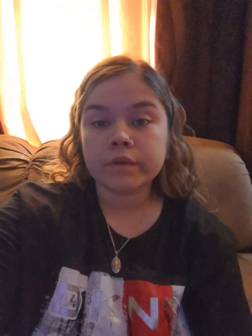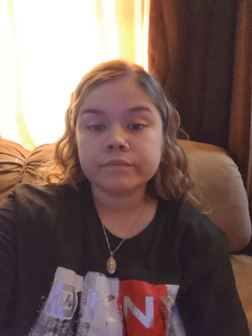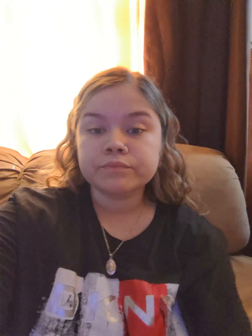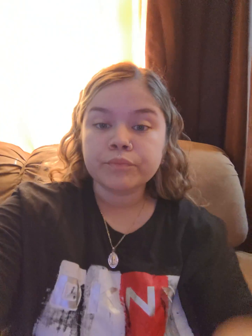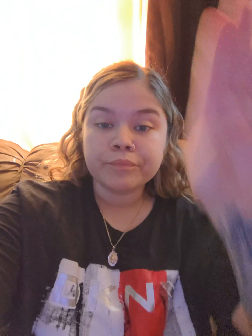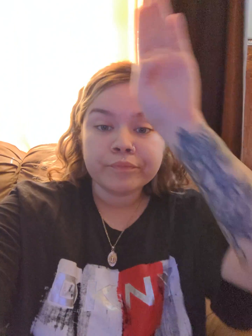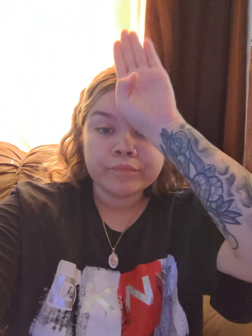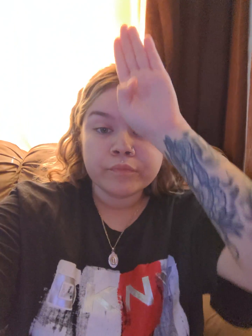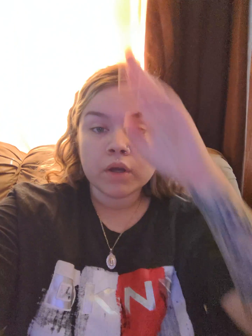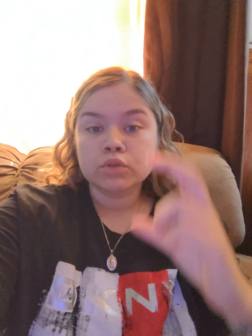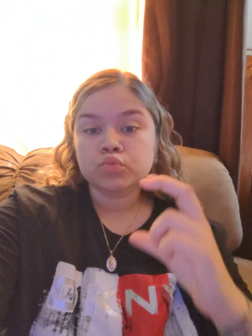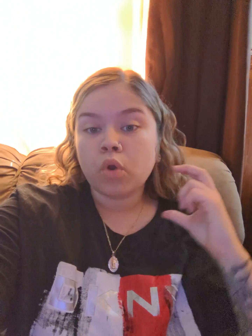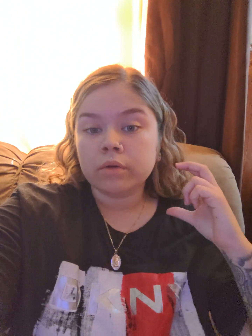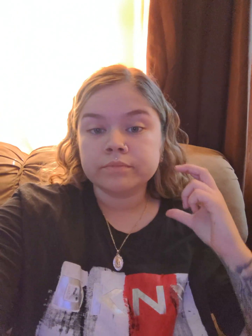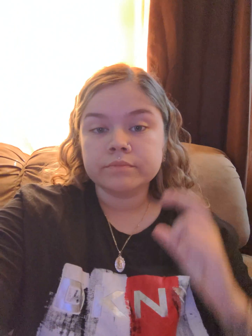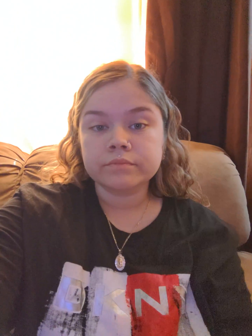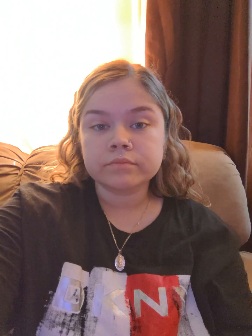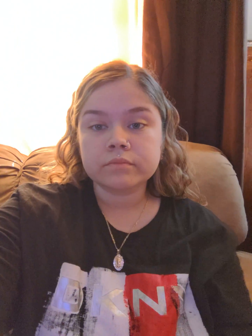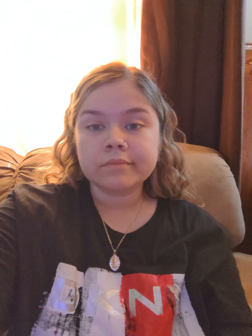fire truck